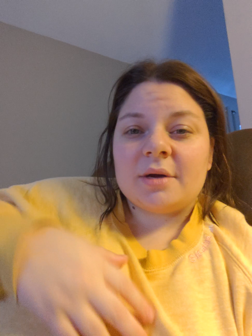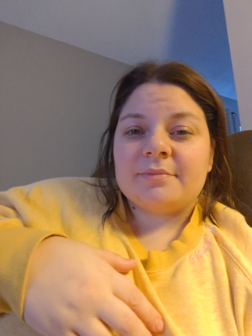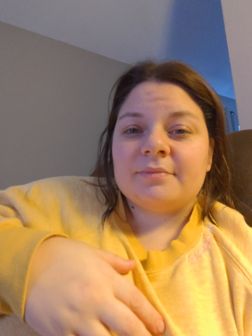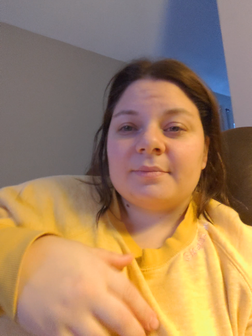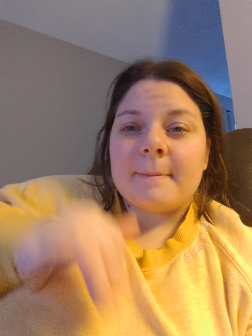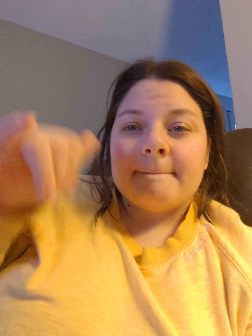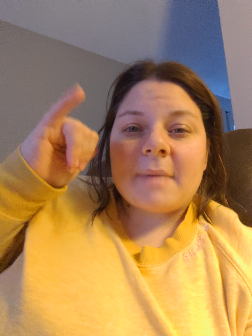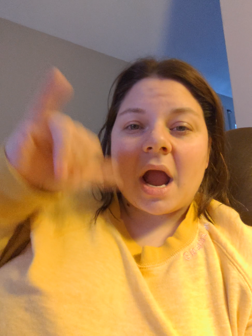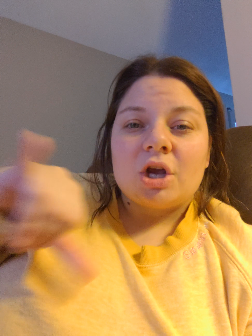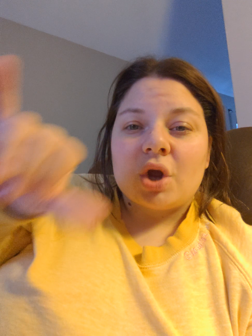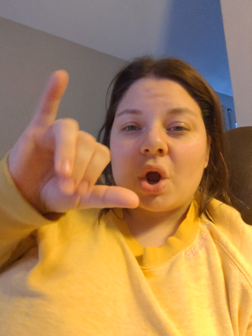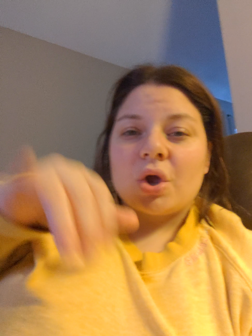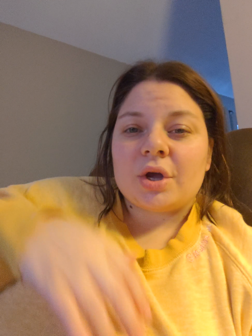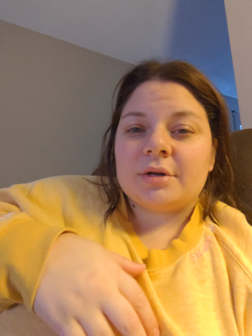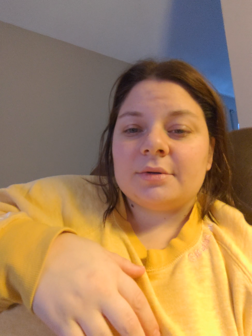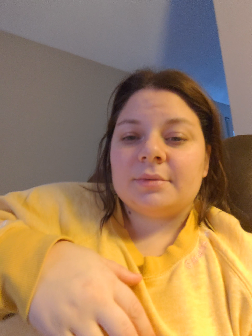backyard